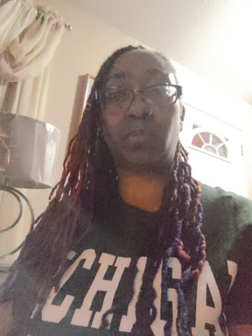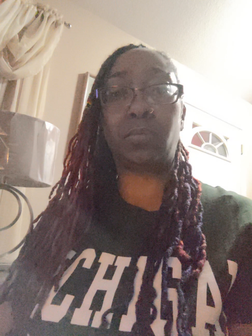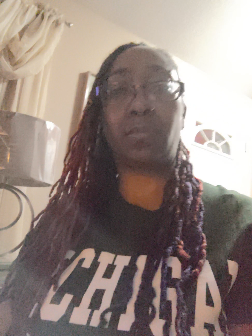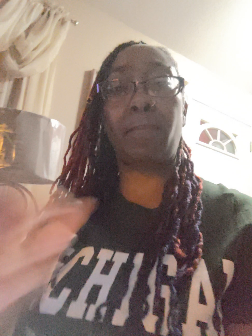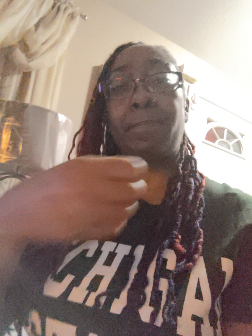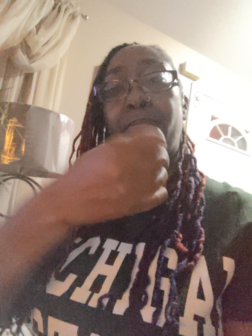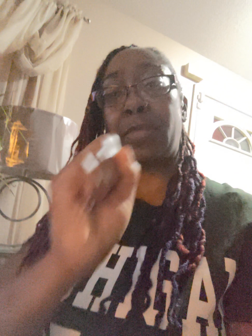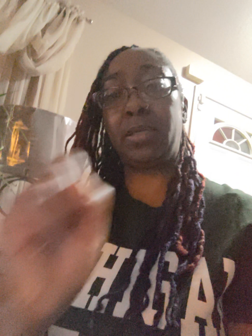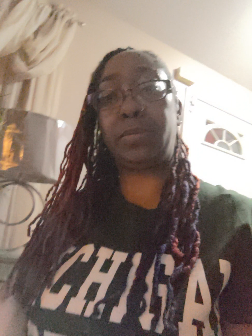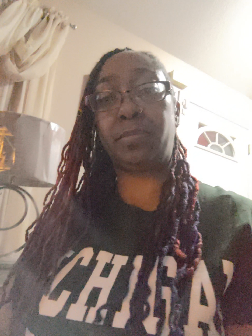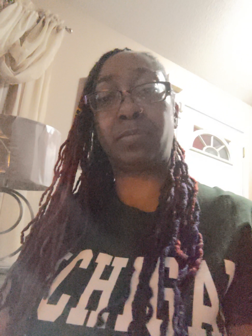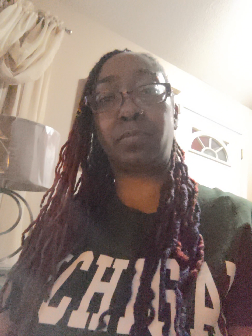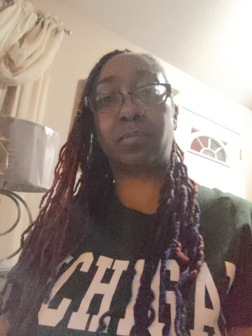make